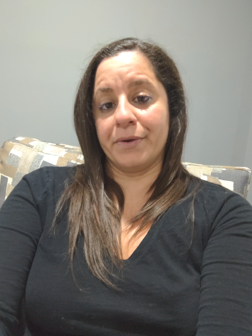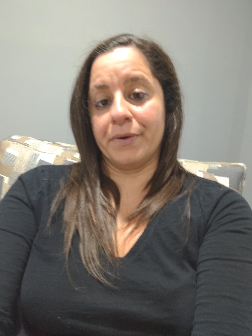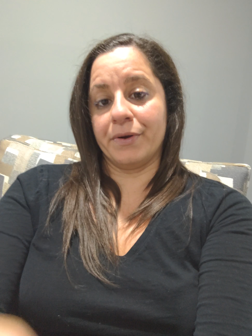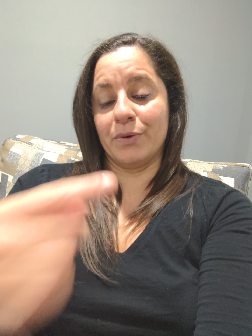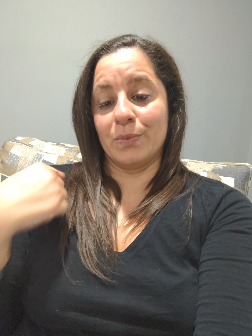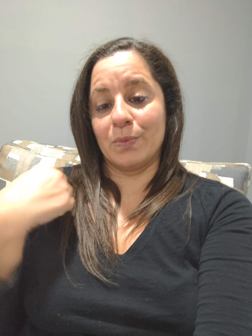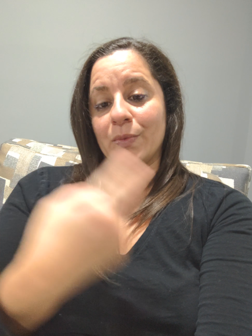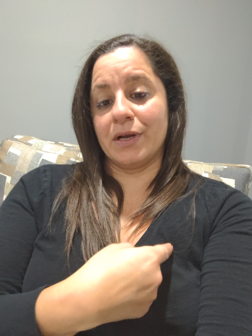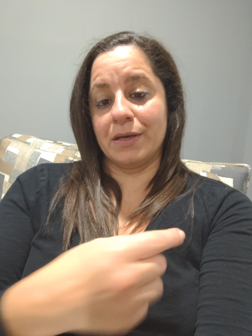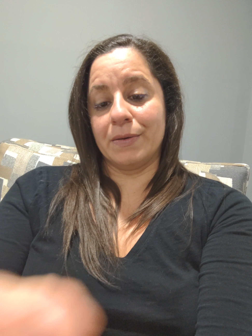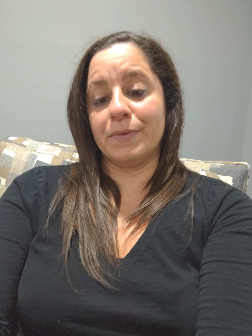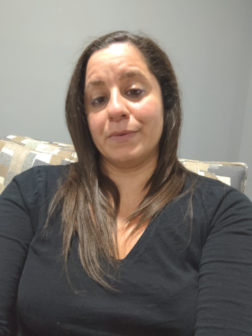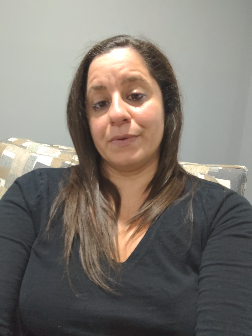we